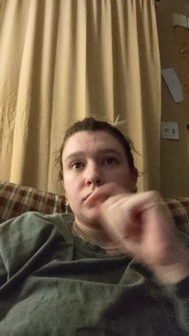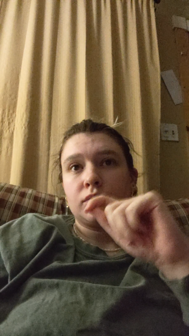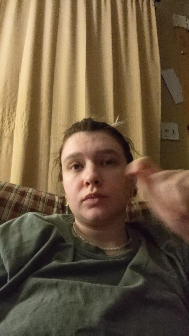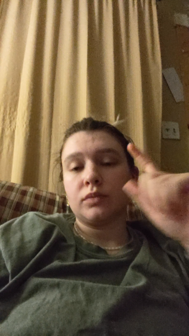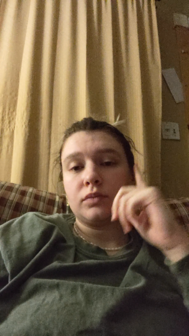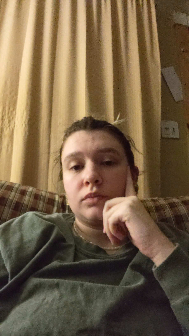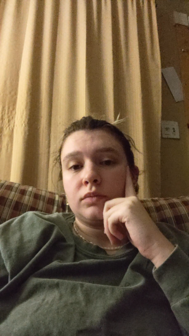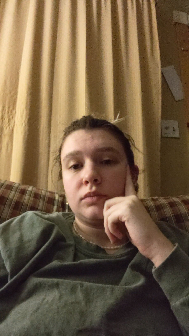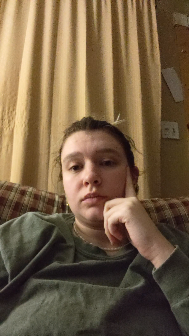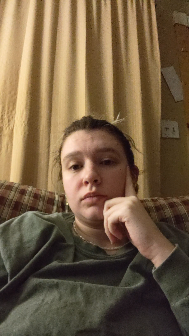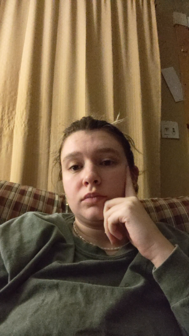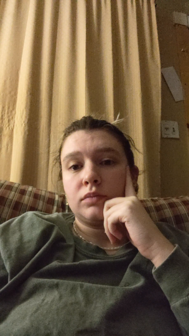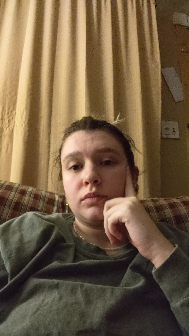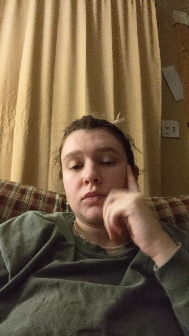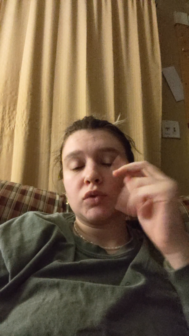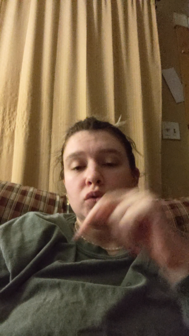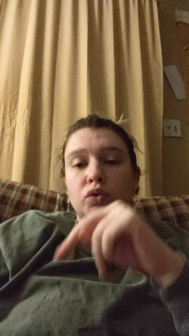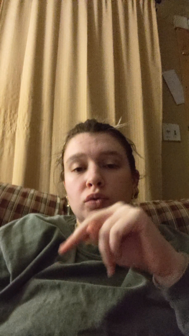nurse